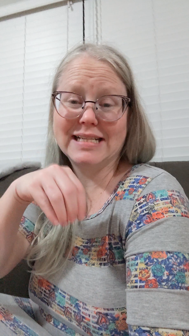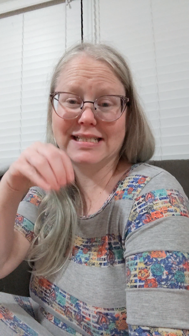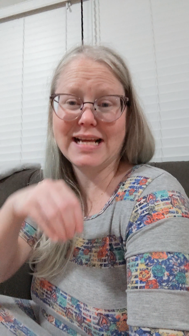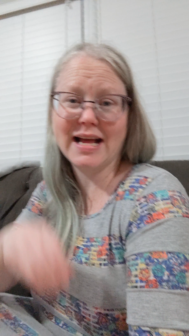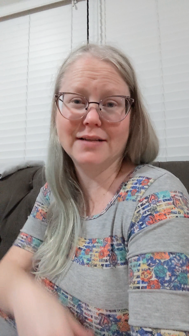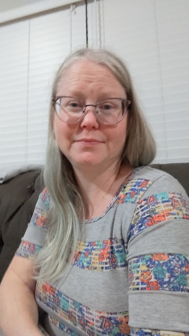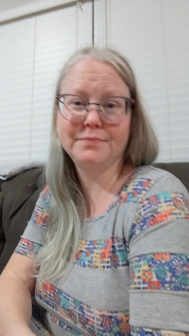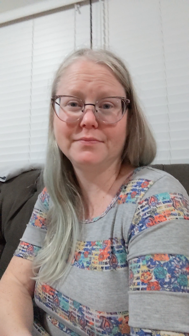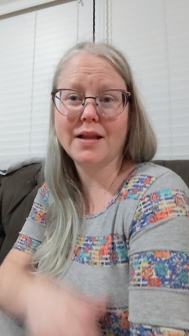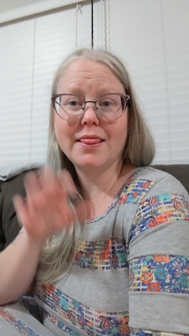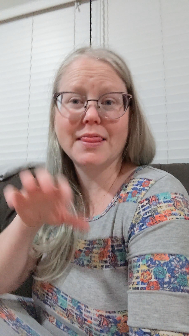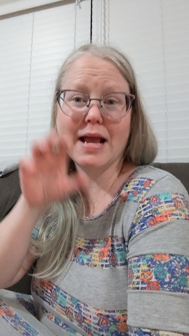climb